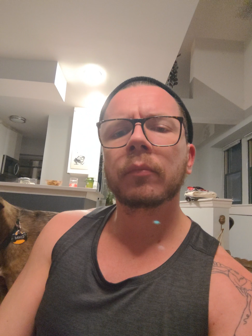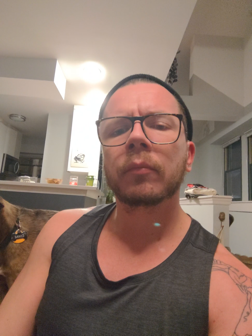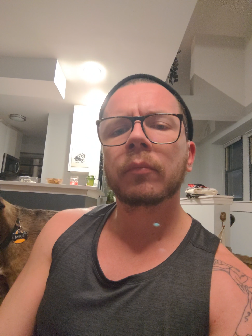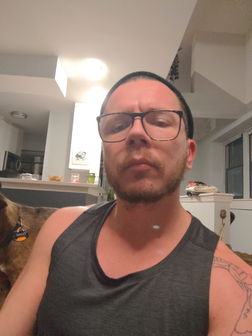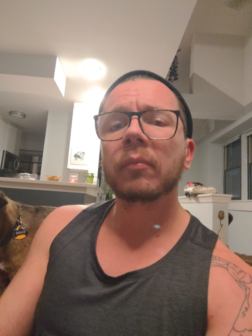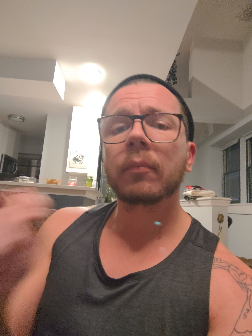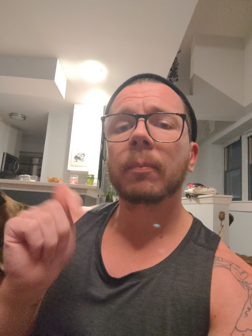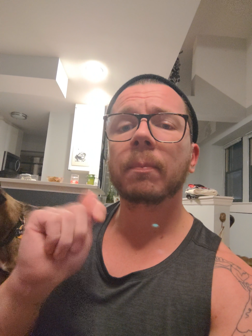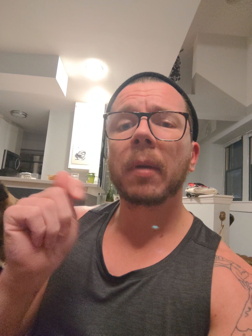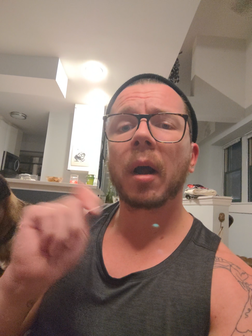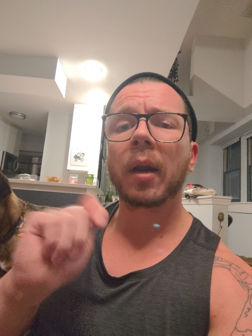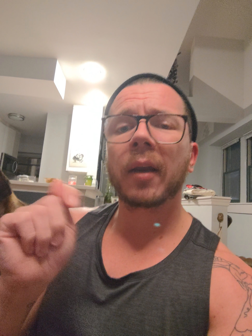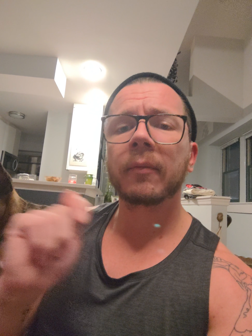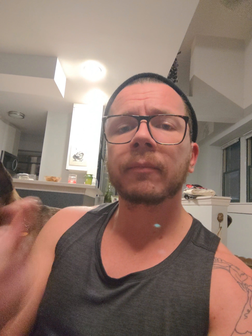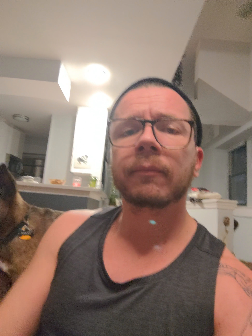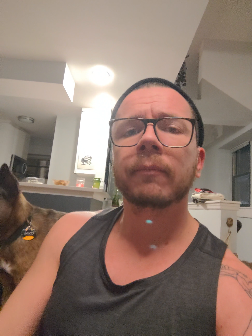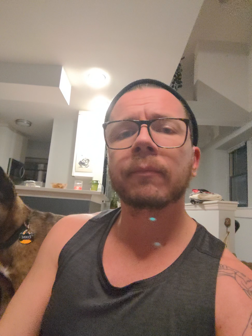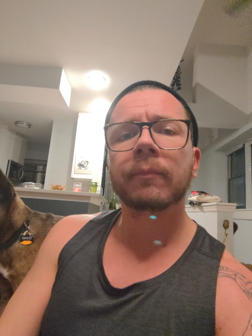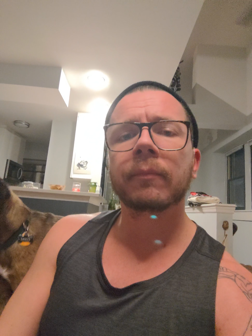potty